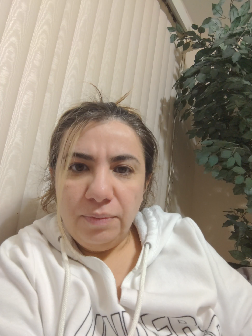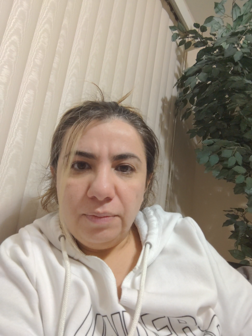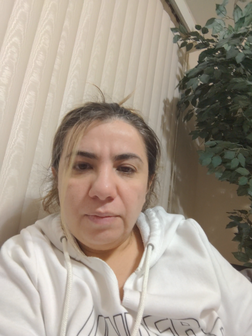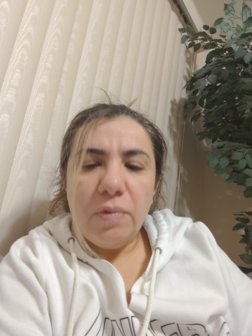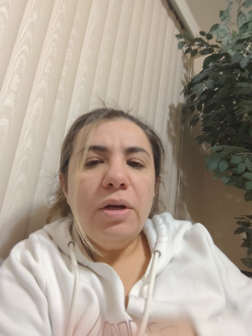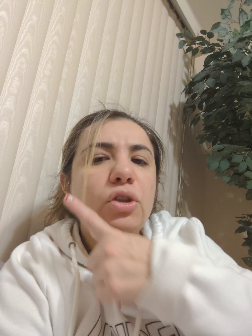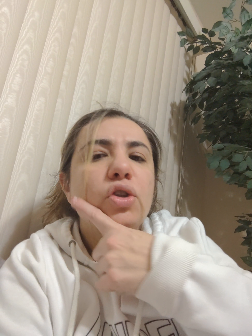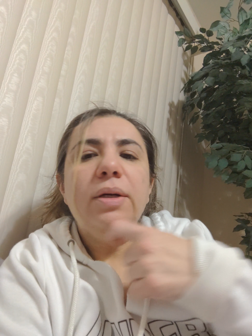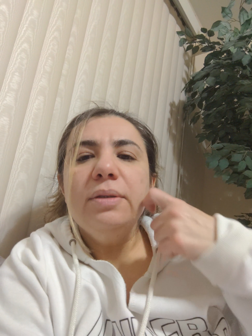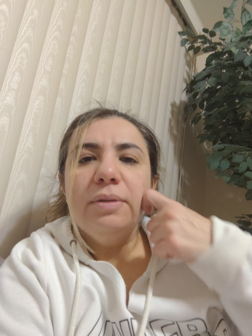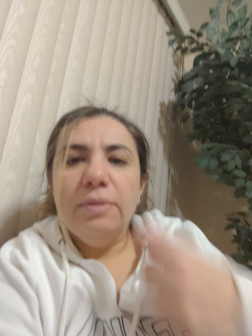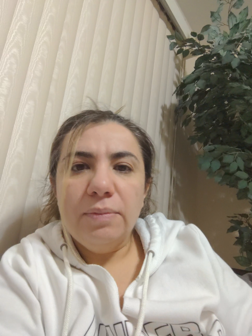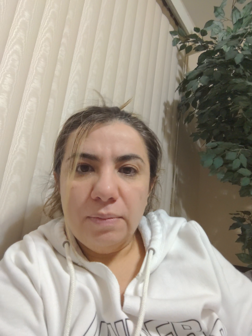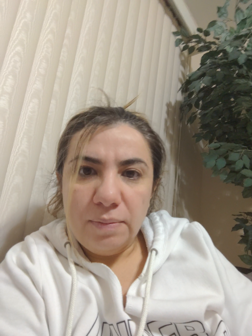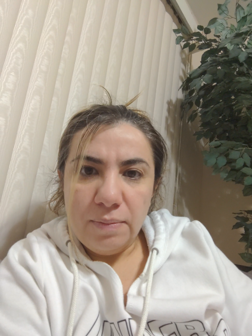dry